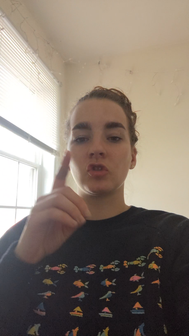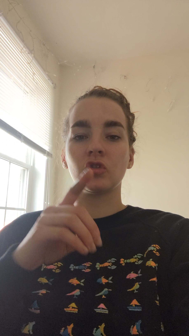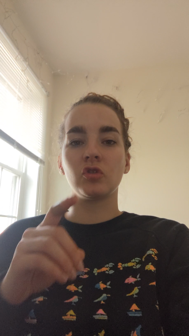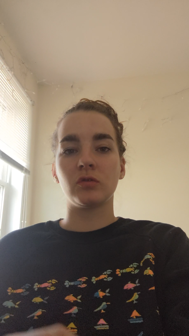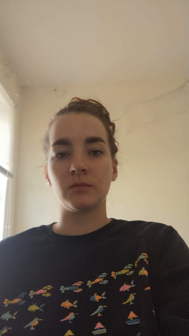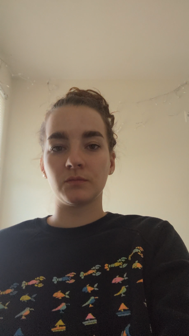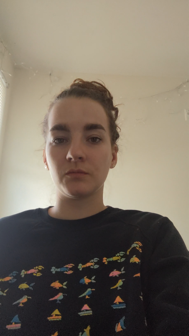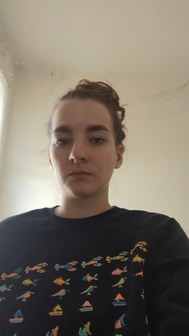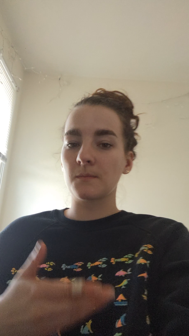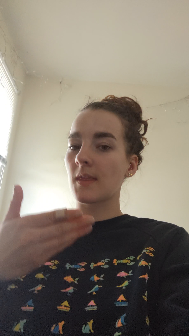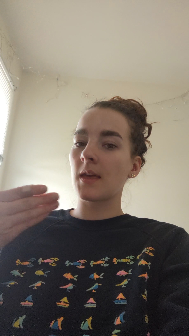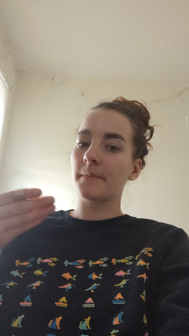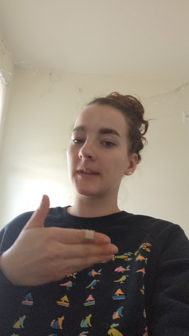baby